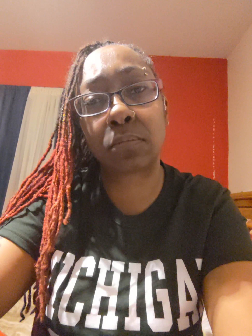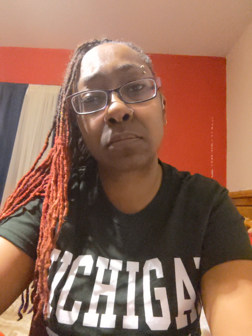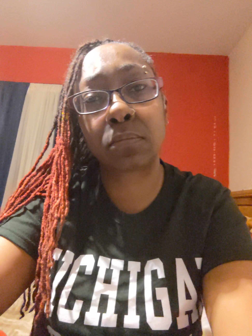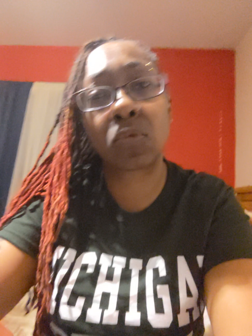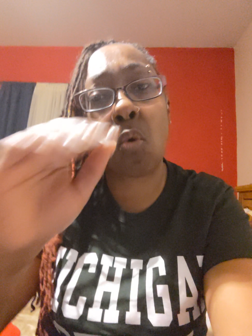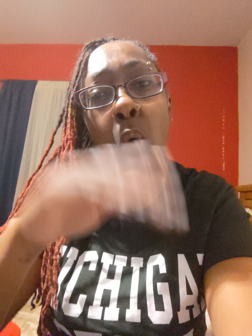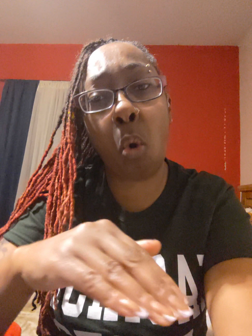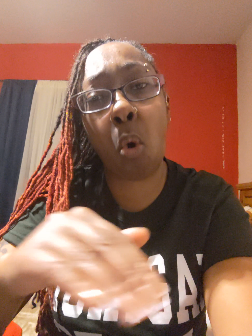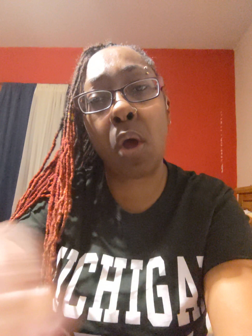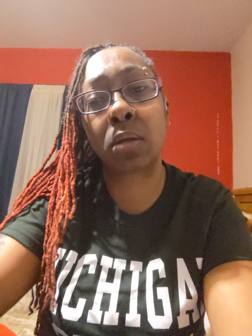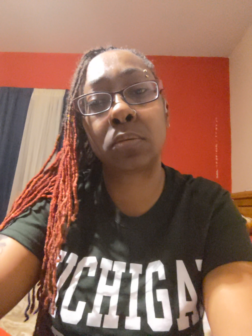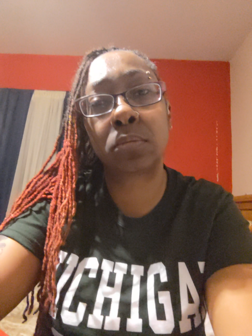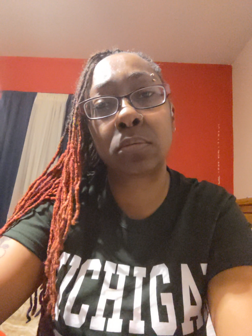on